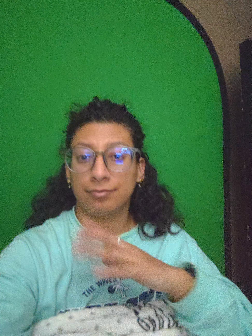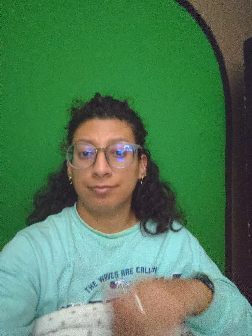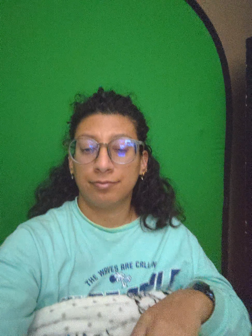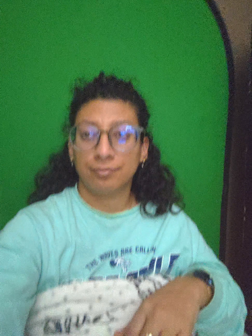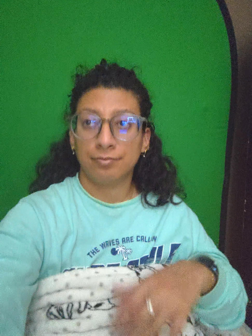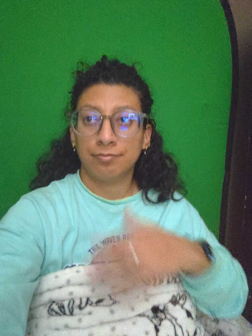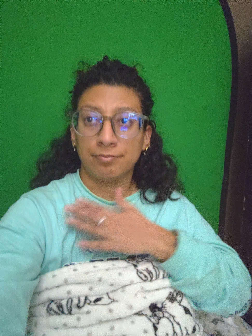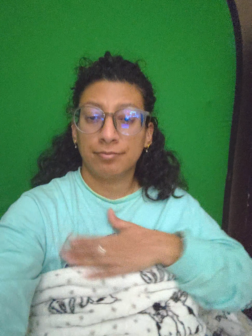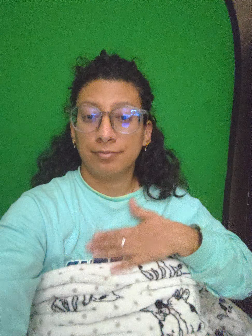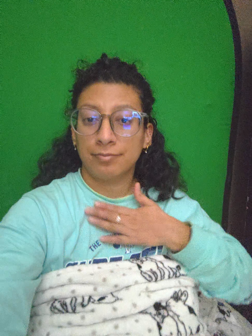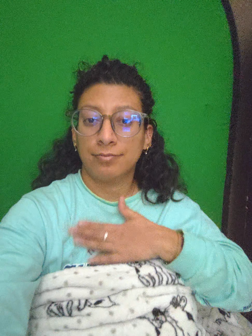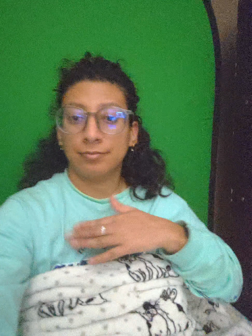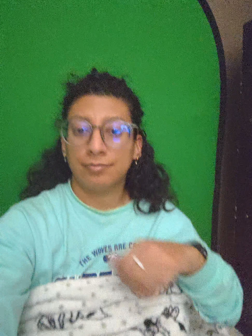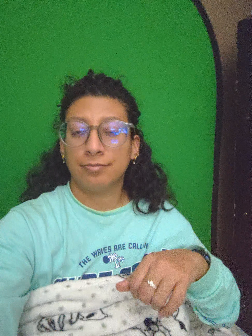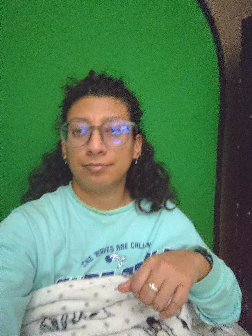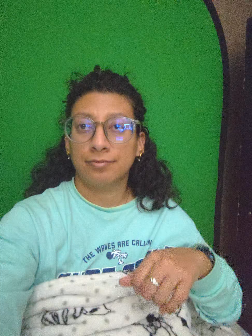please